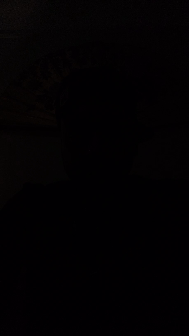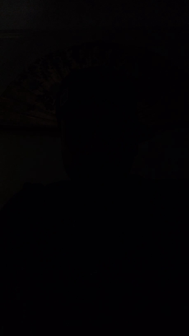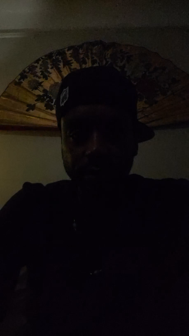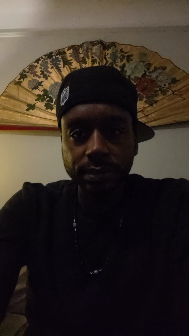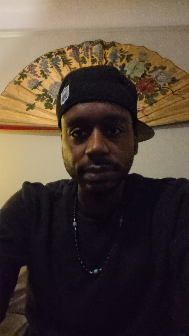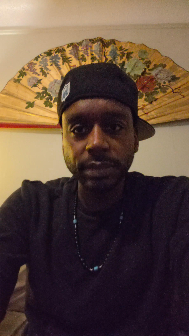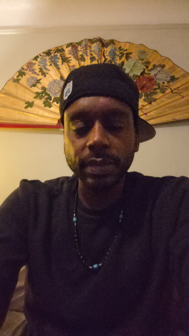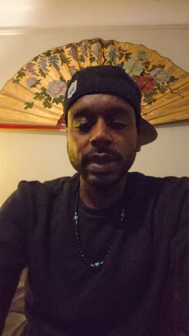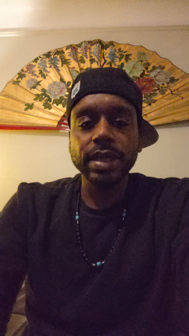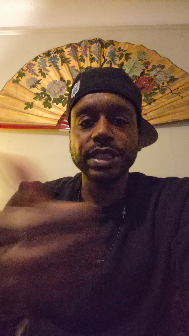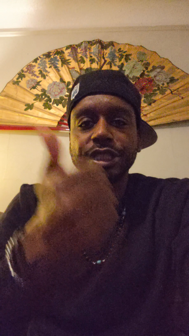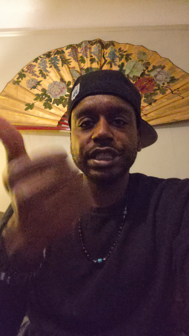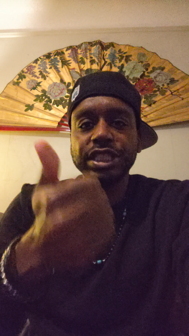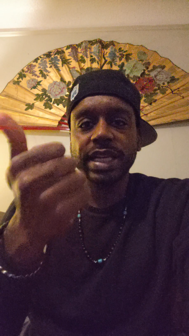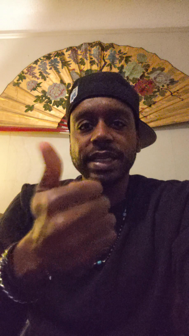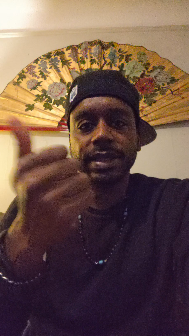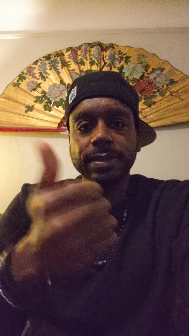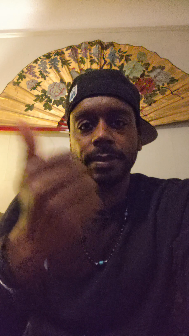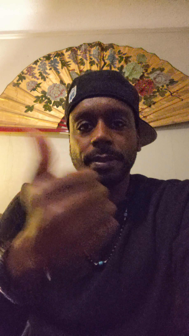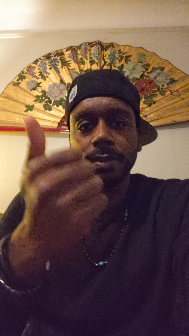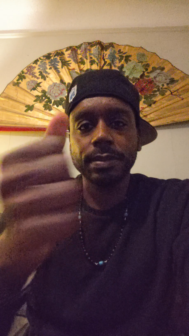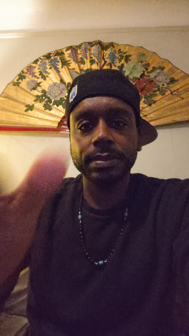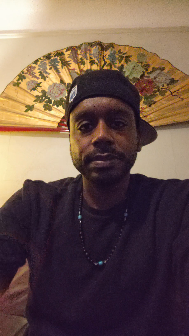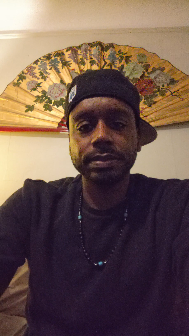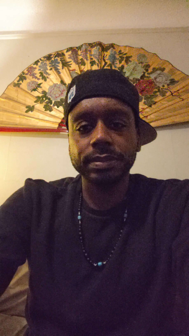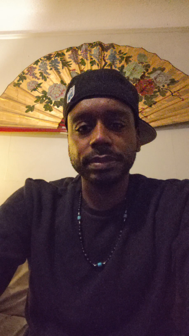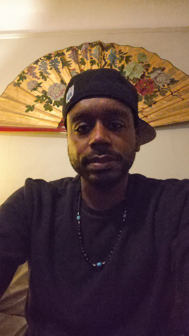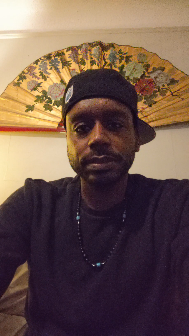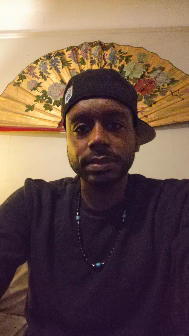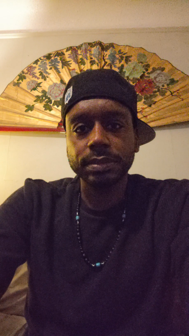chase